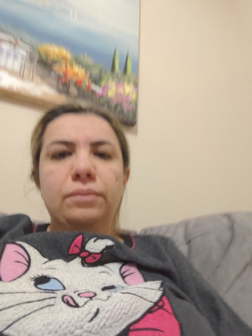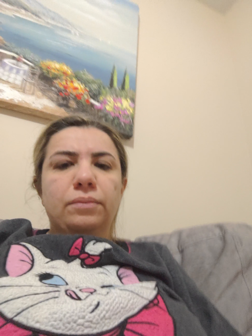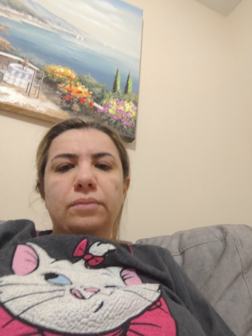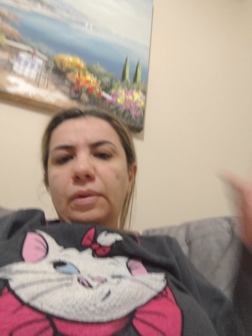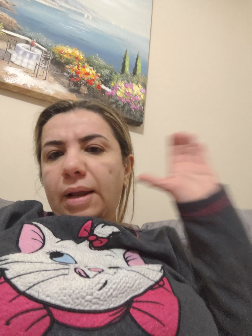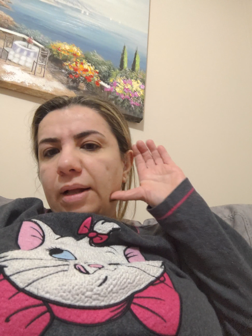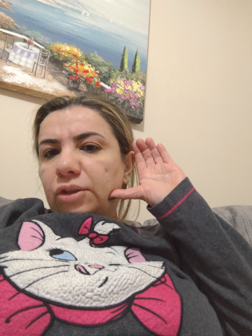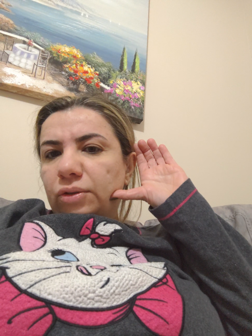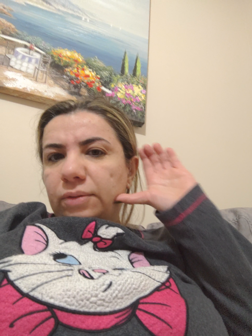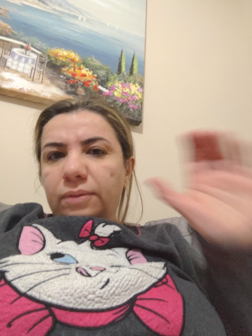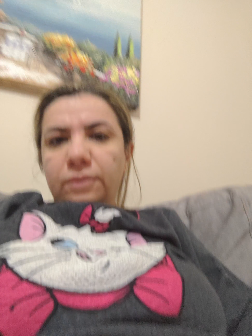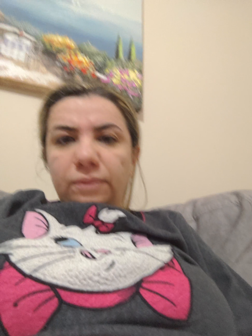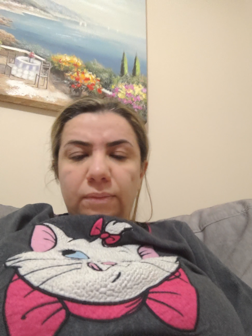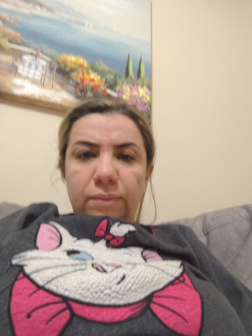listen